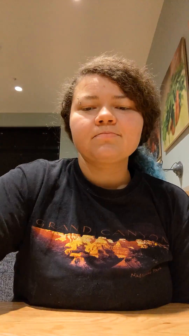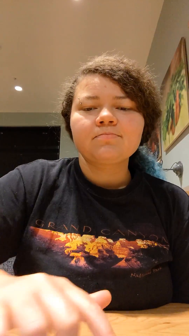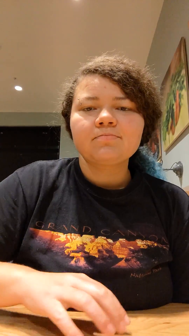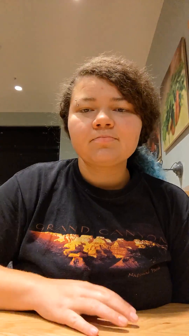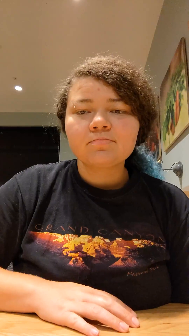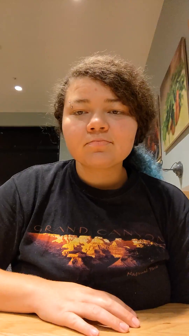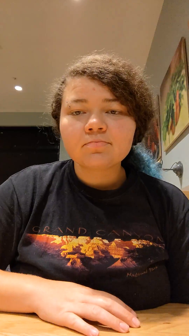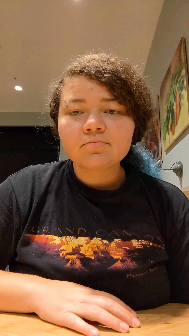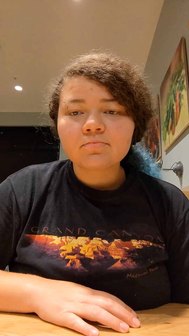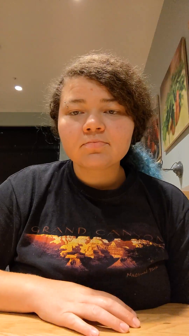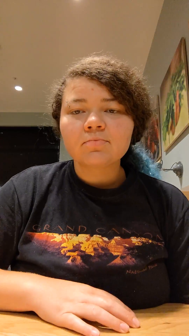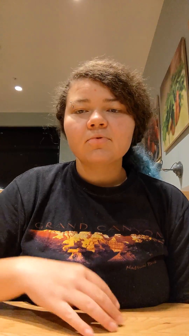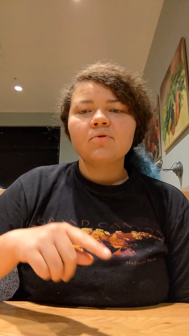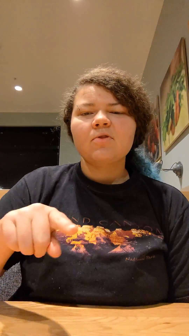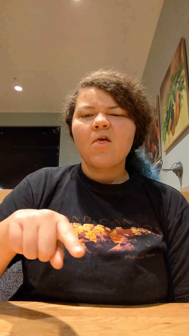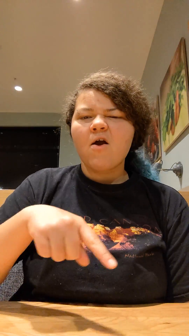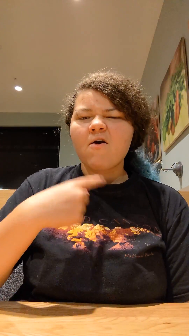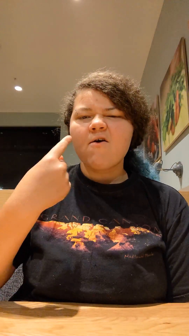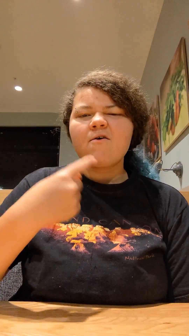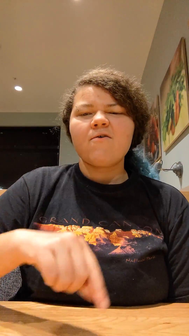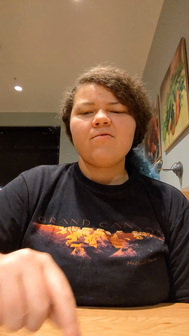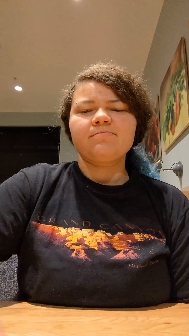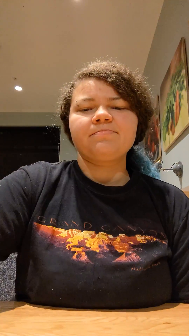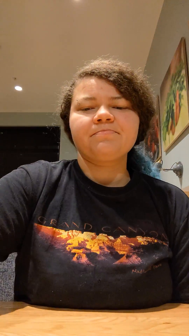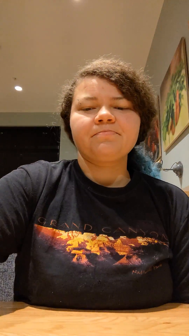long